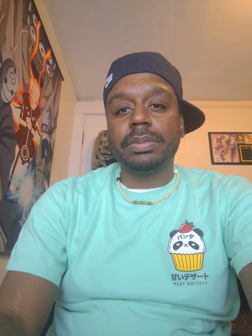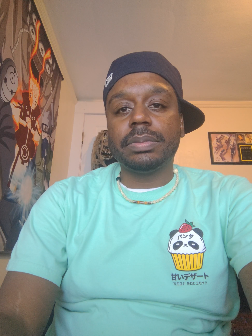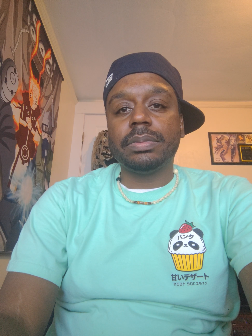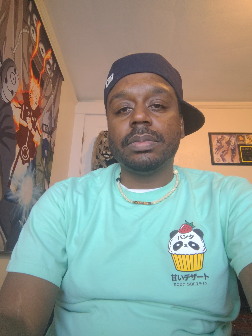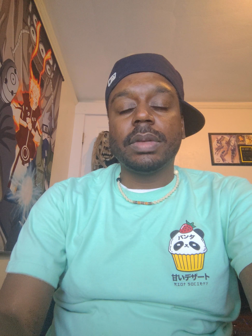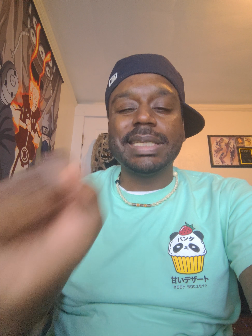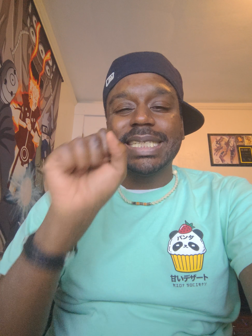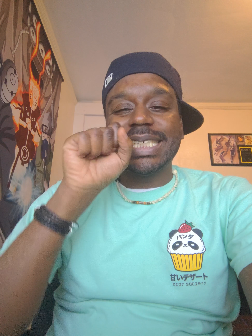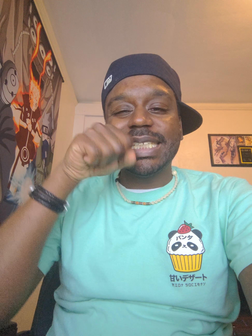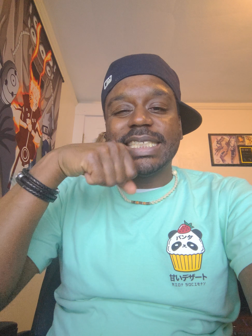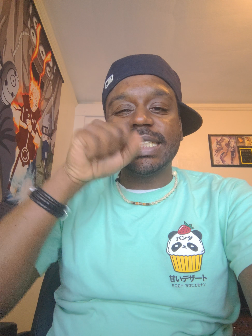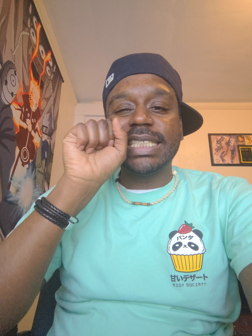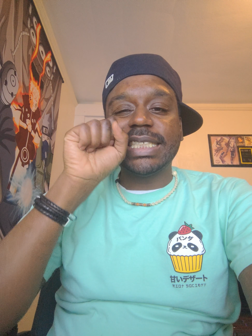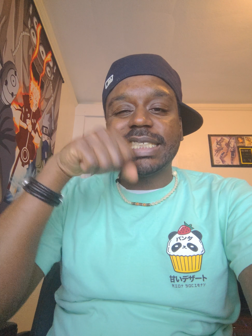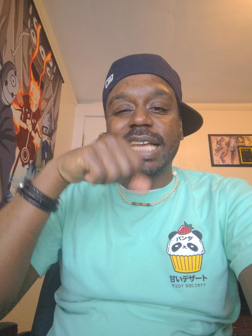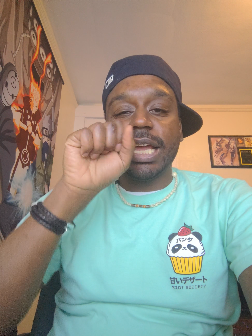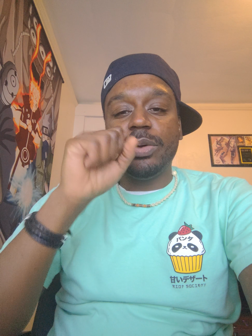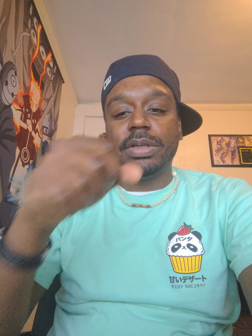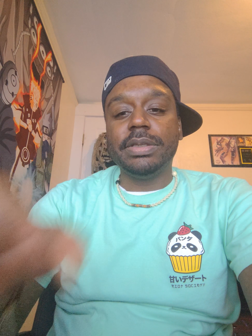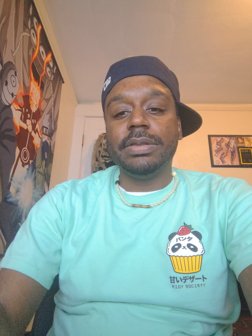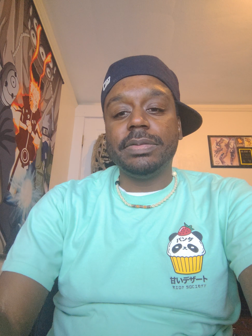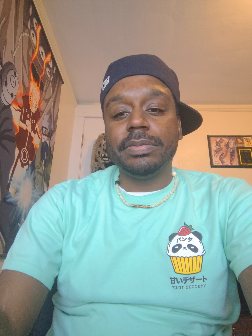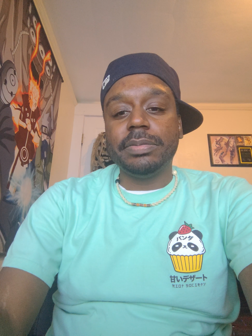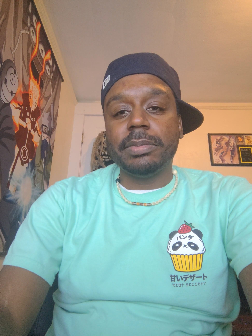carrot